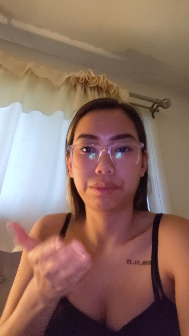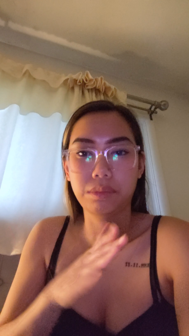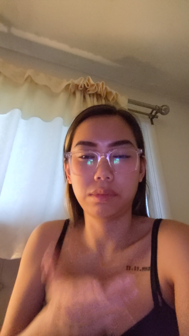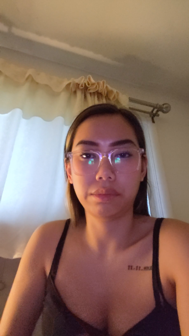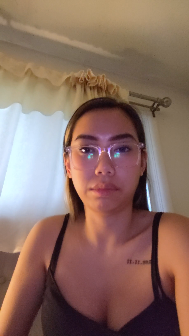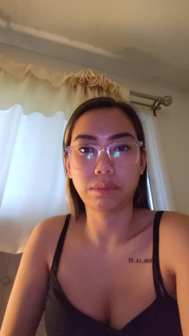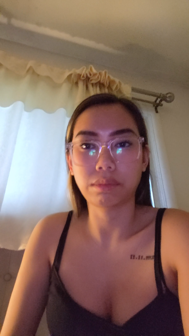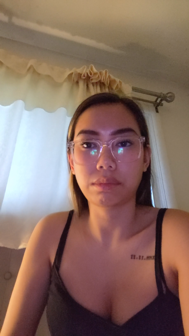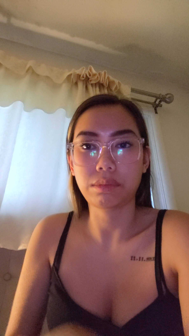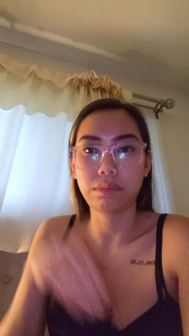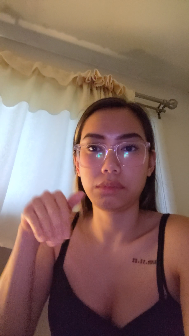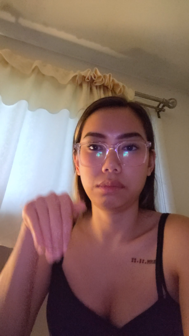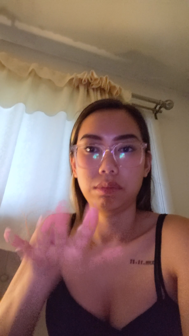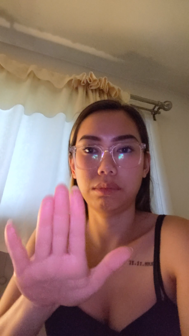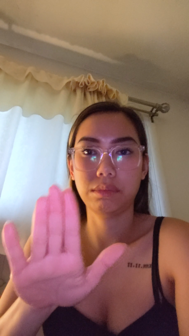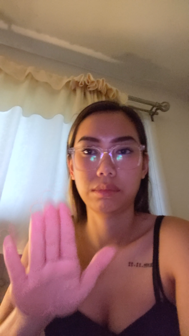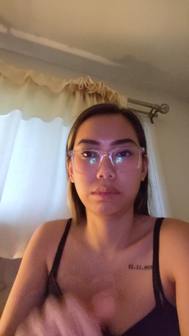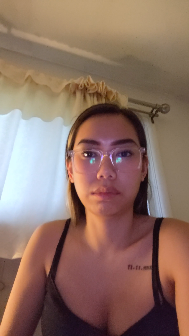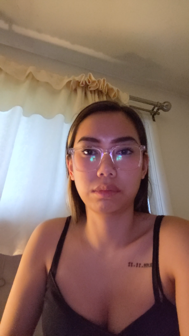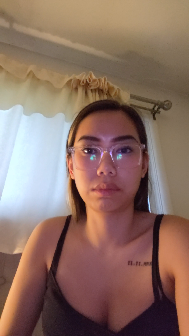enter